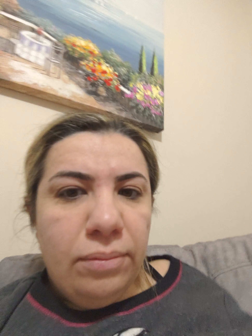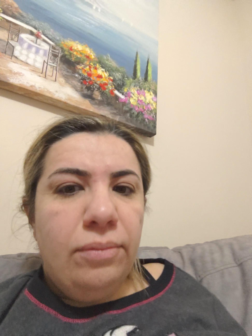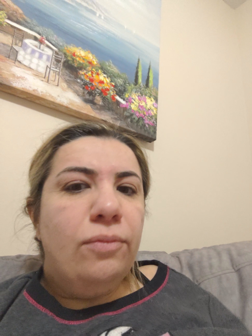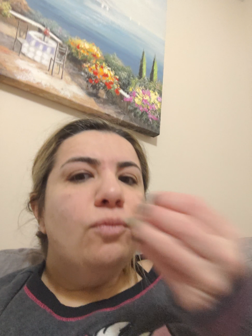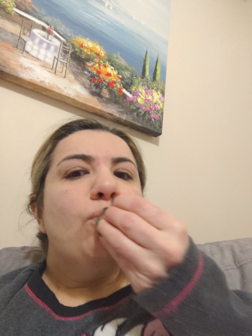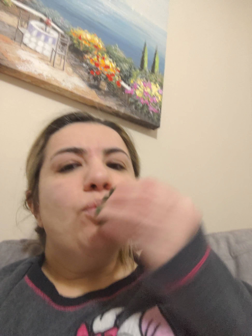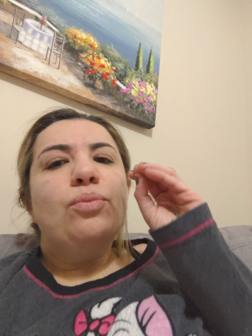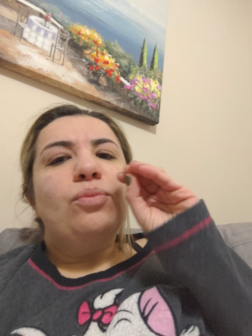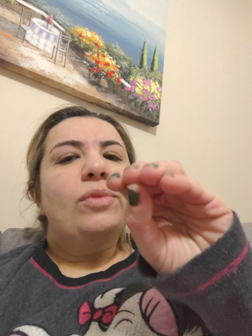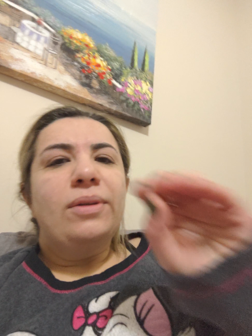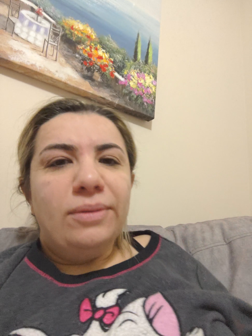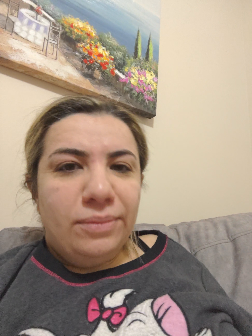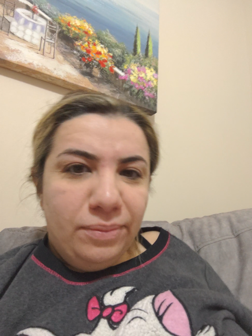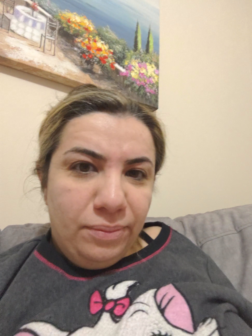kiss